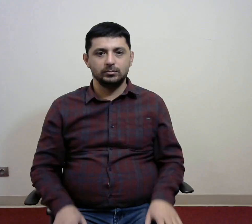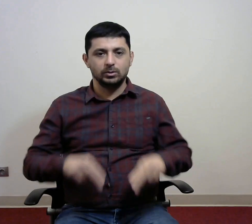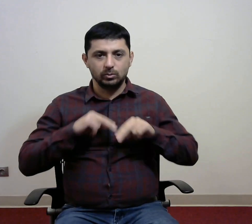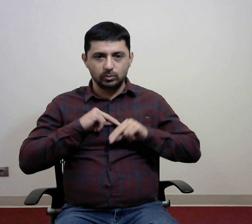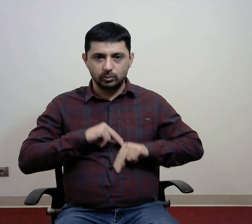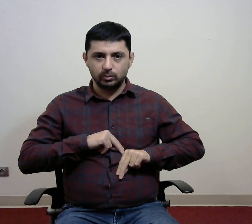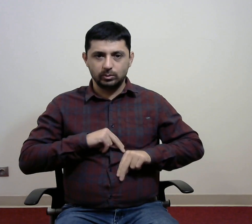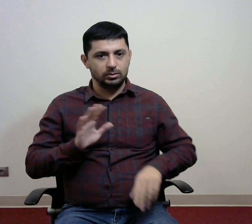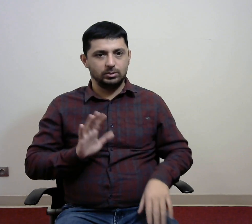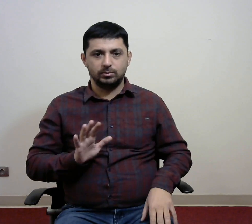zəhmət olmasa